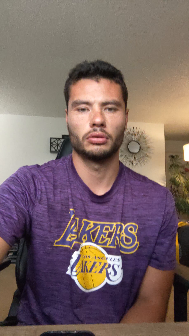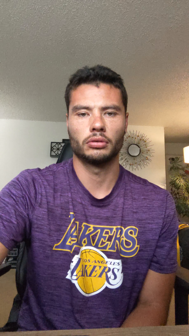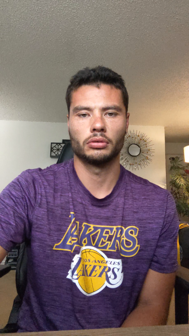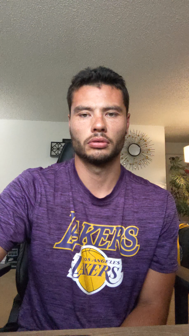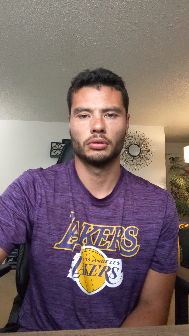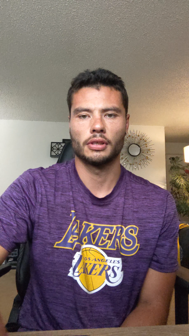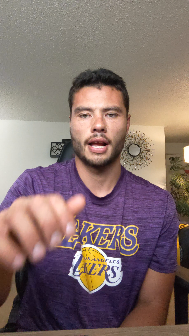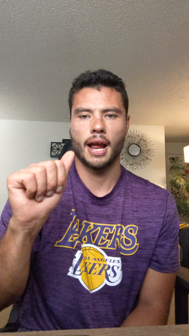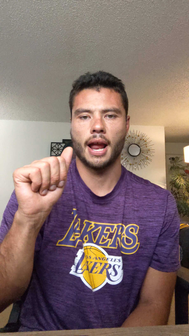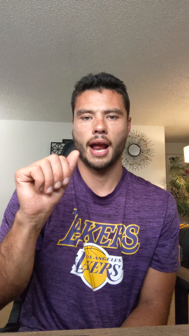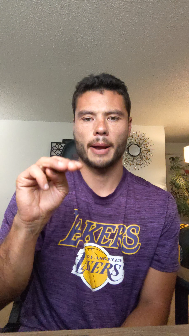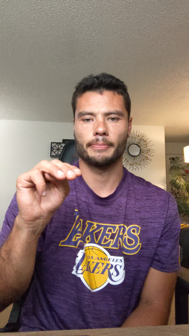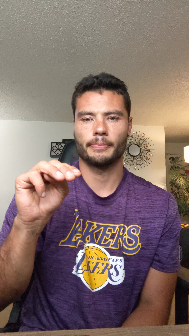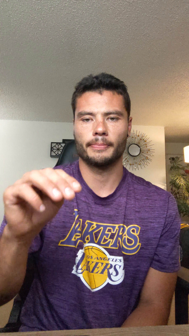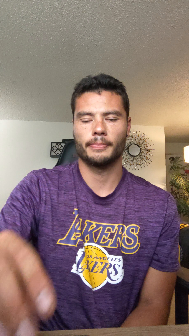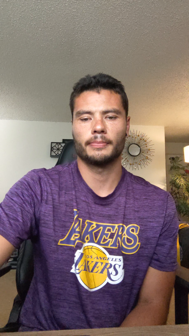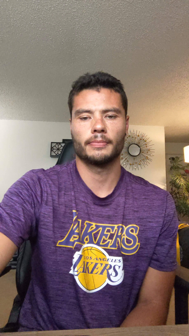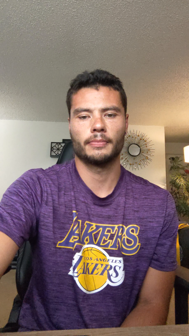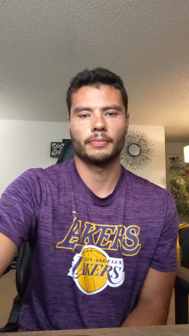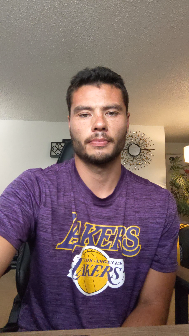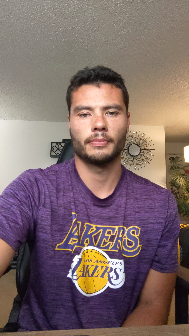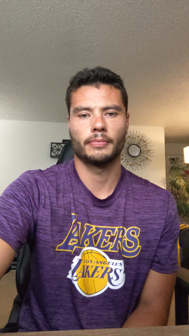am